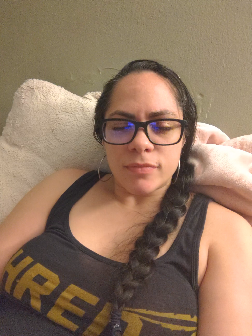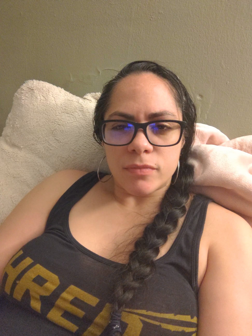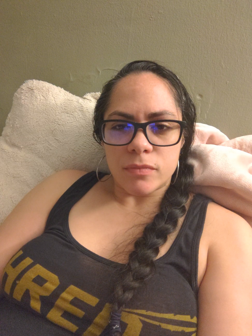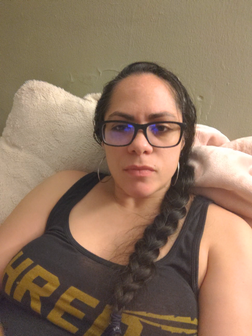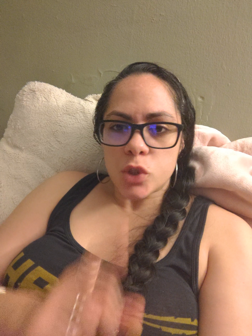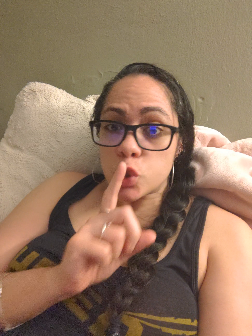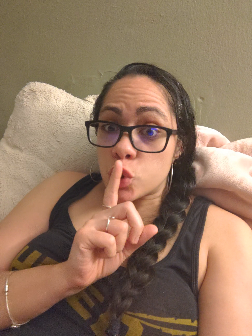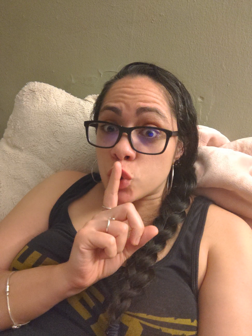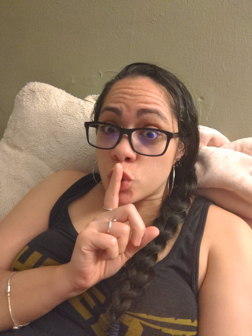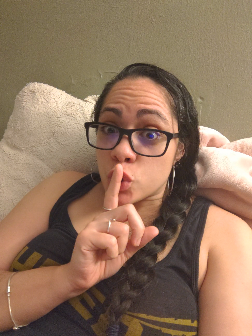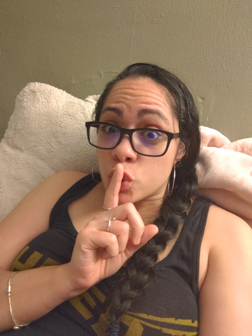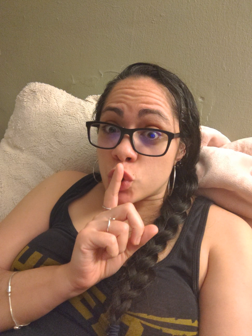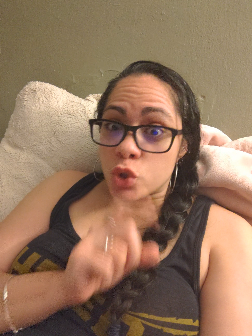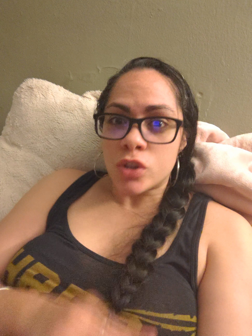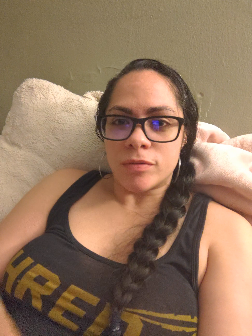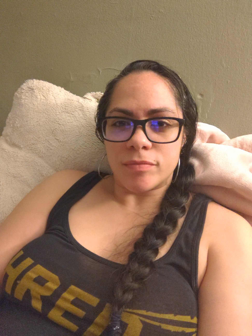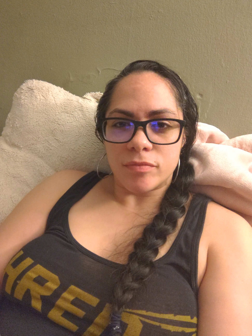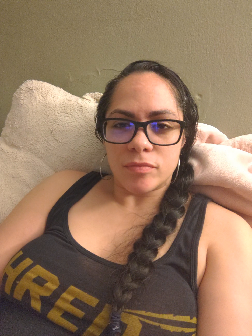shhh